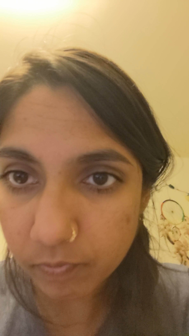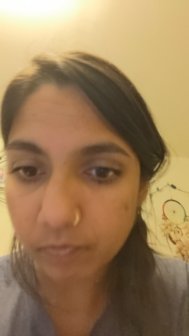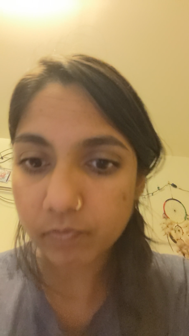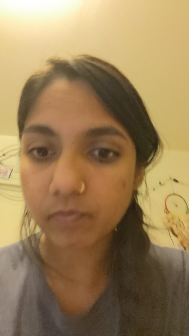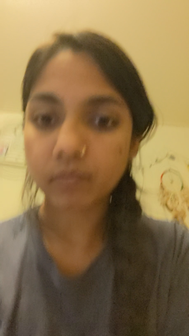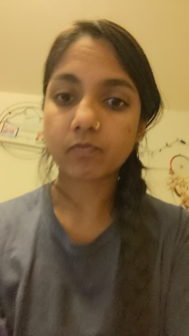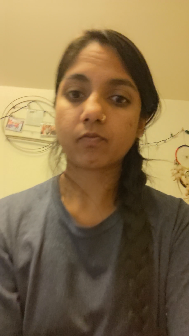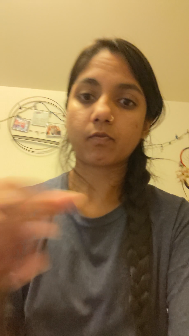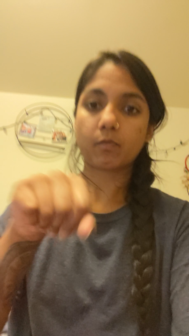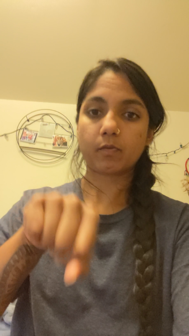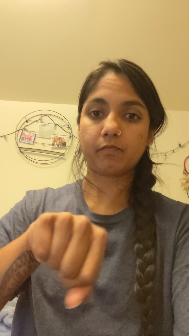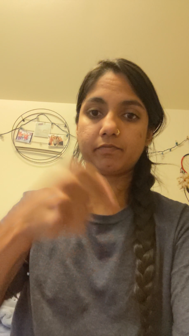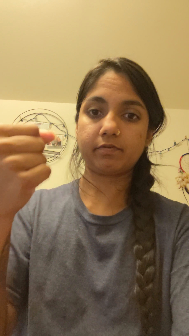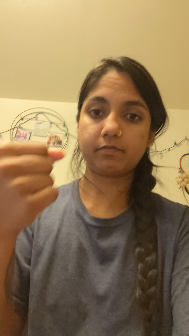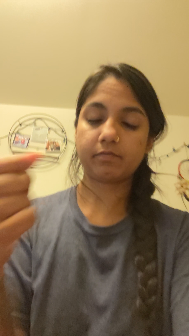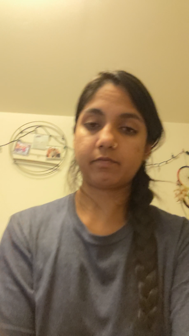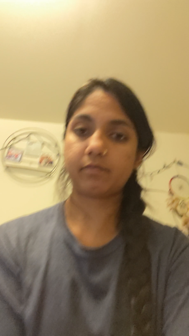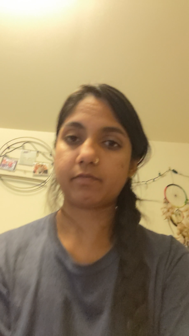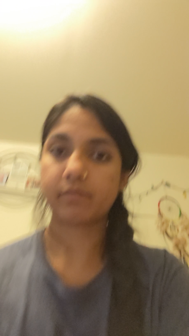break